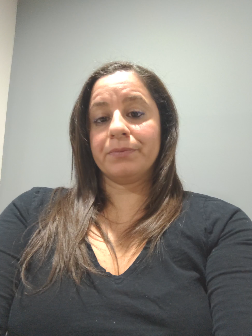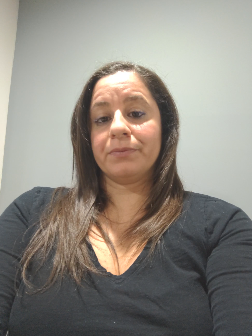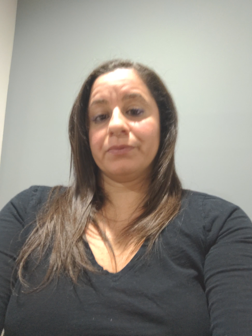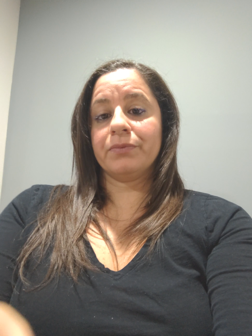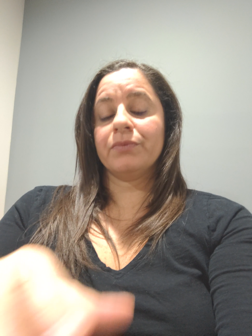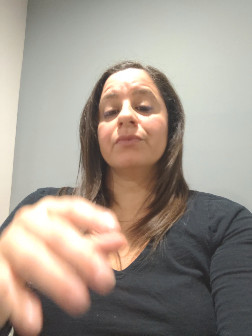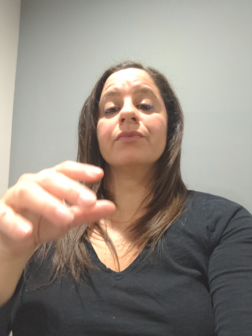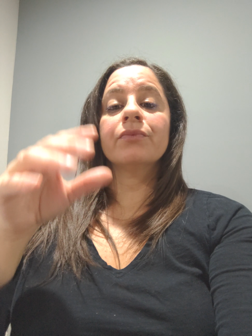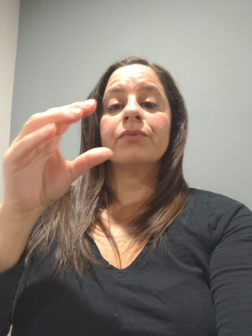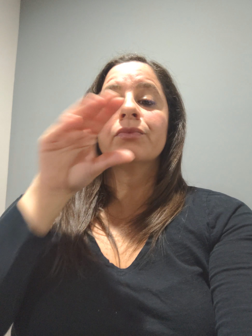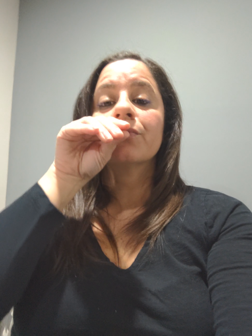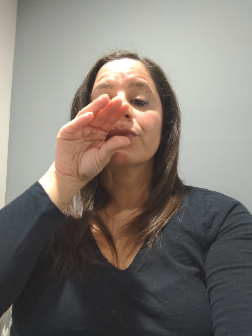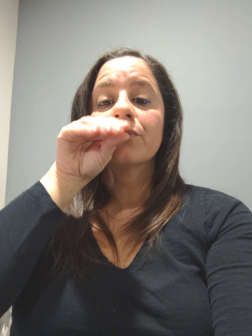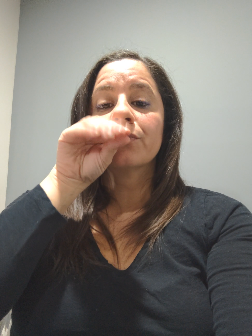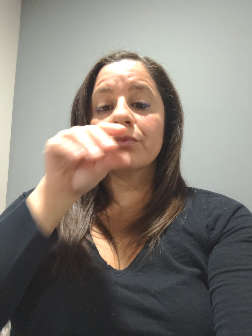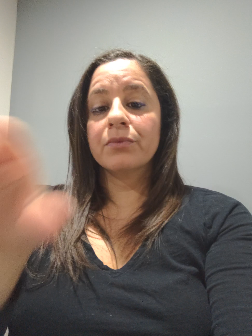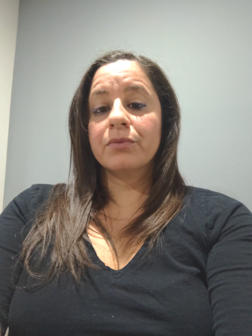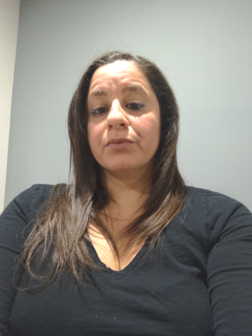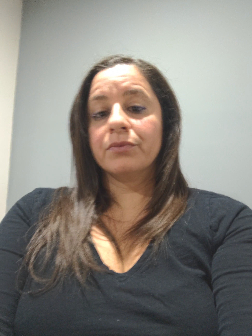goose